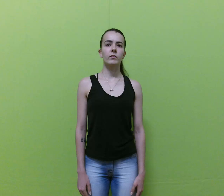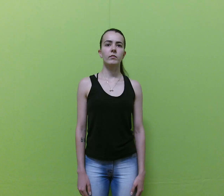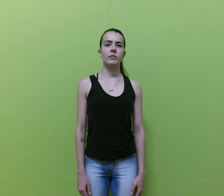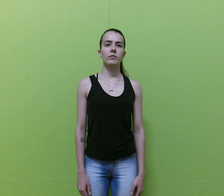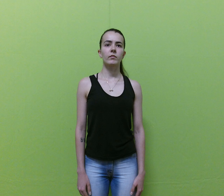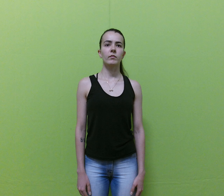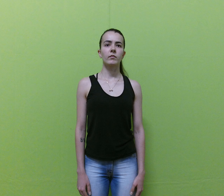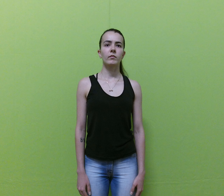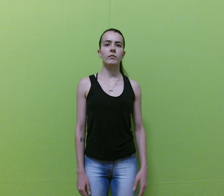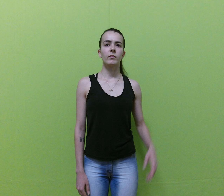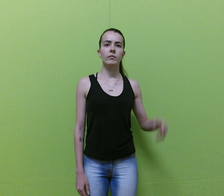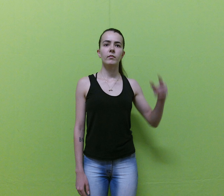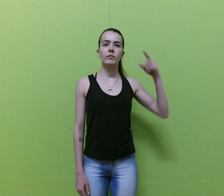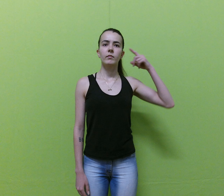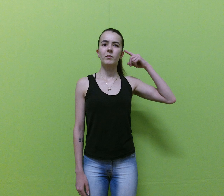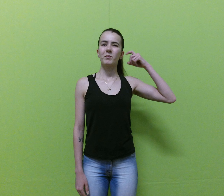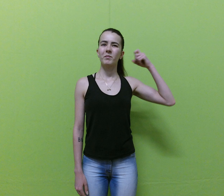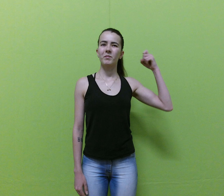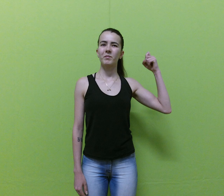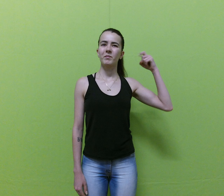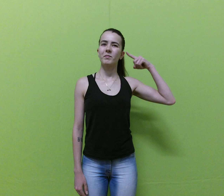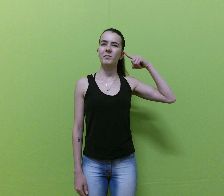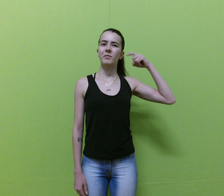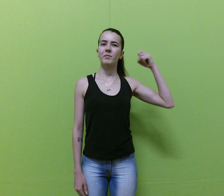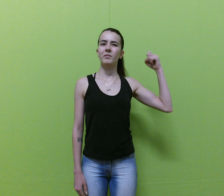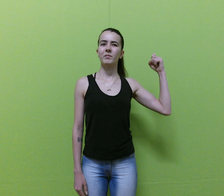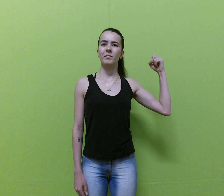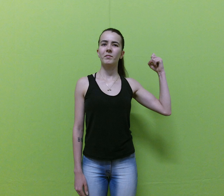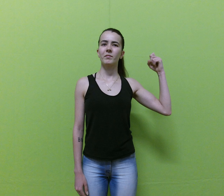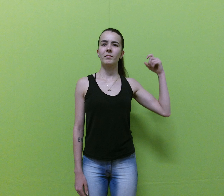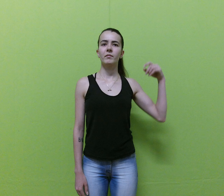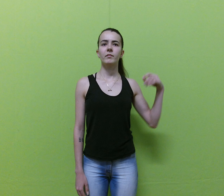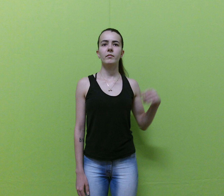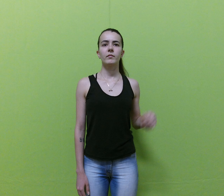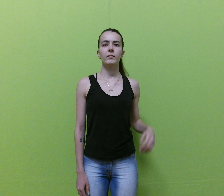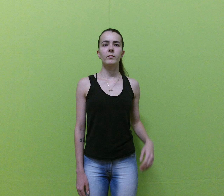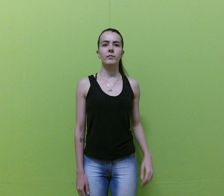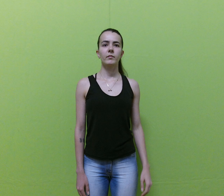barulho